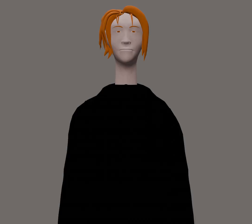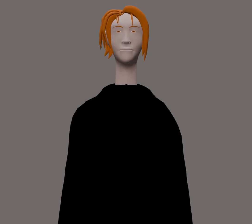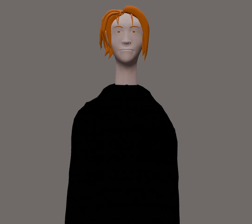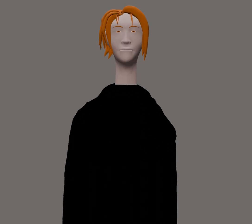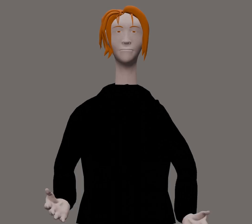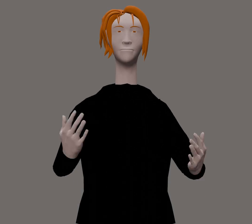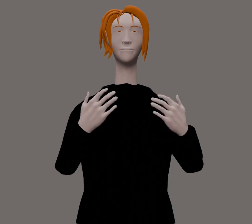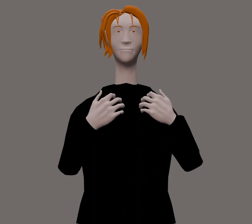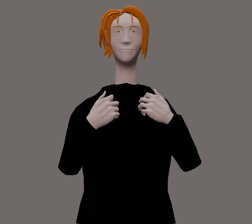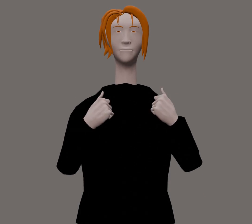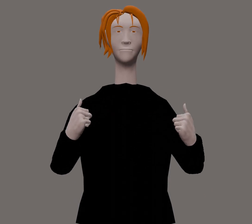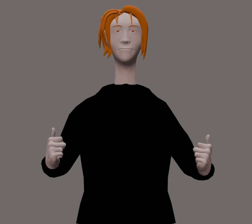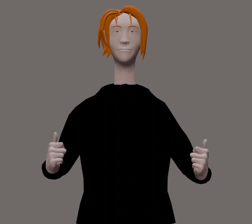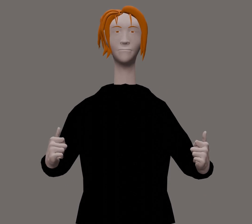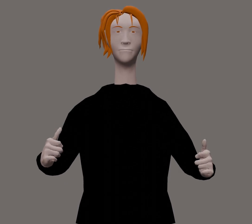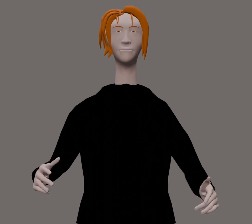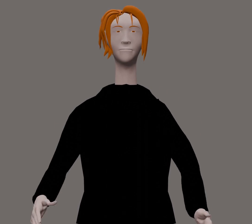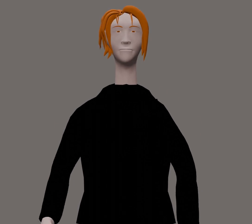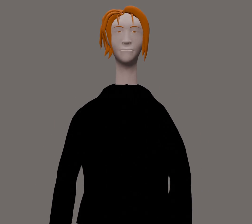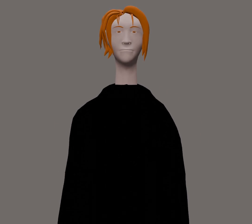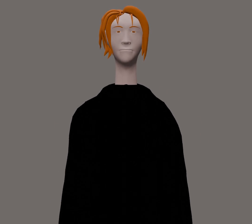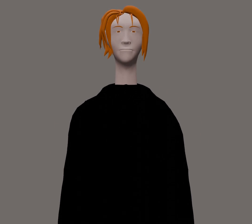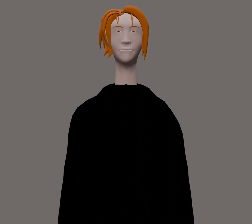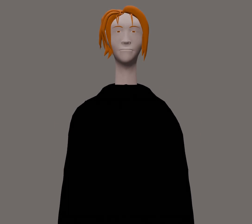Bold